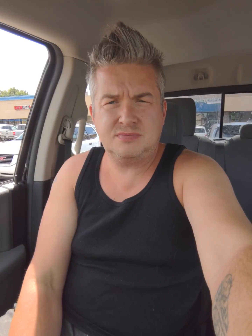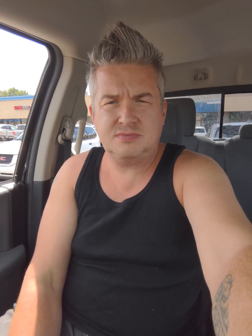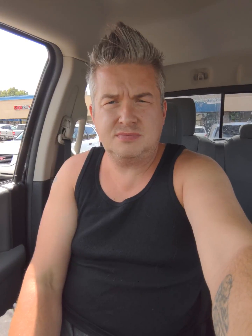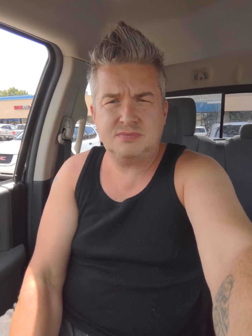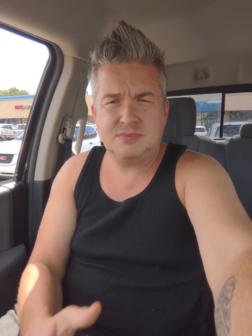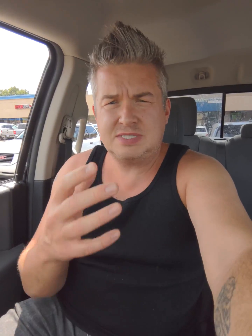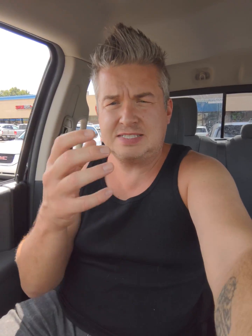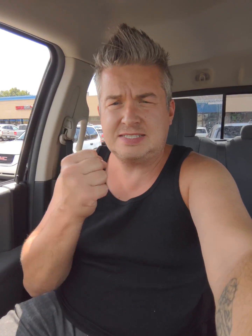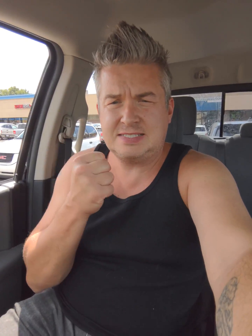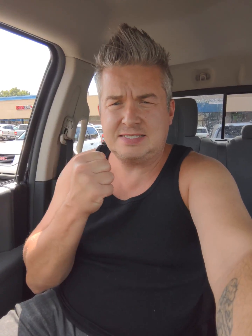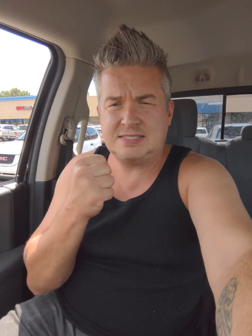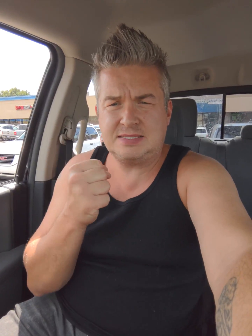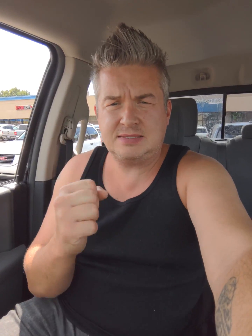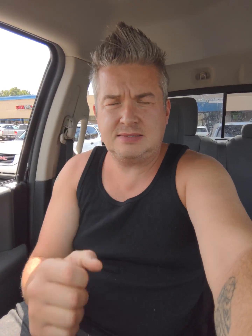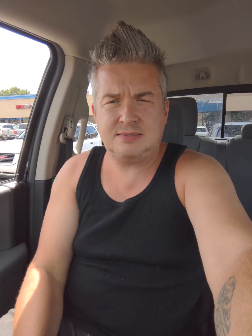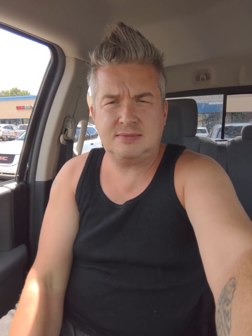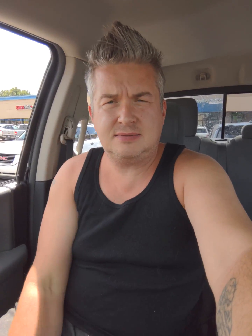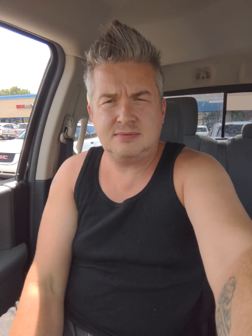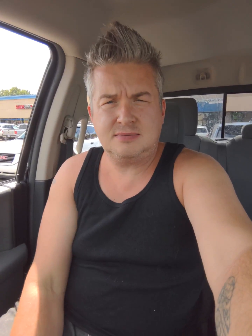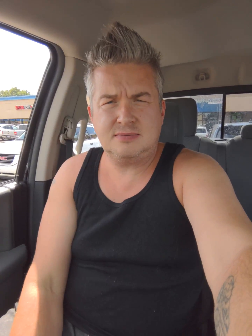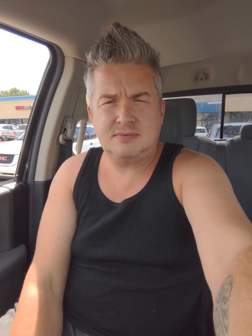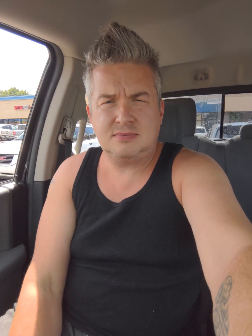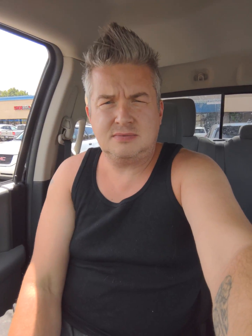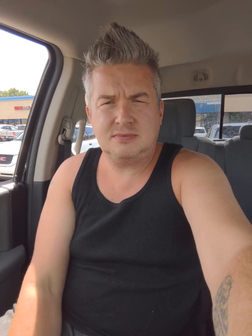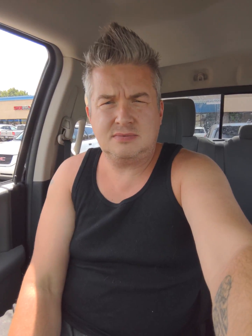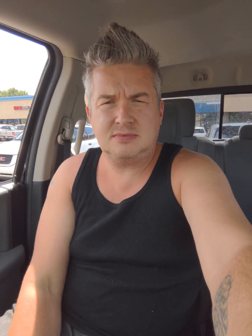get